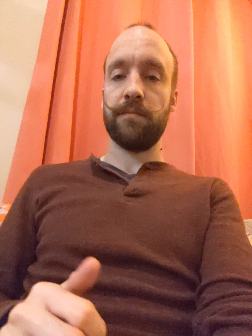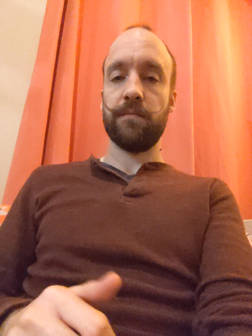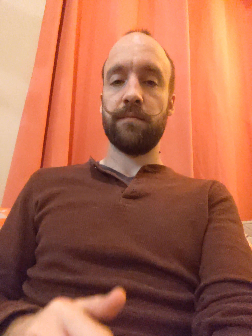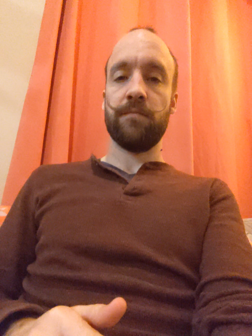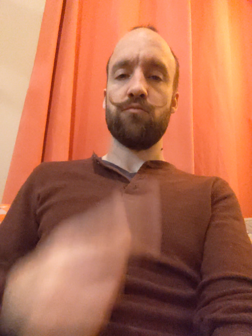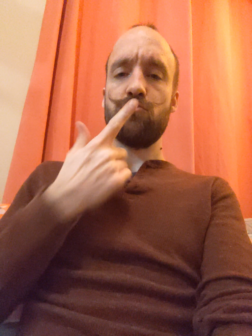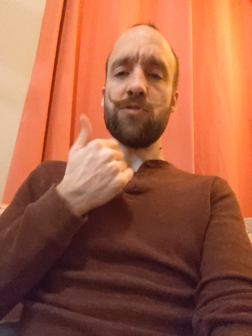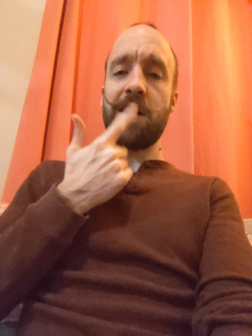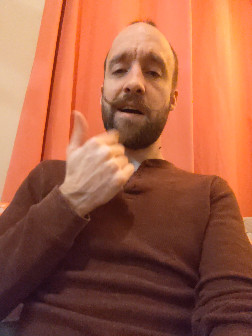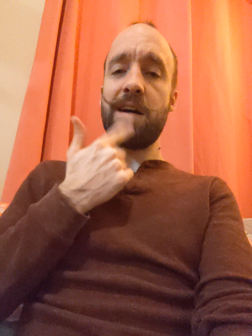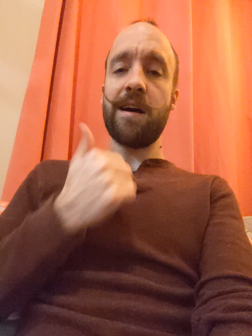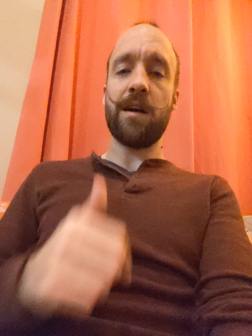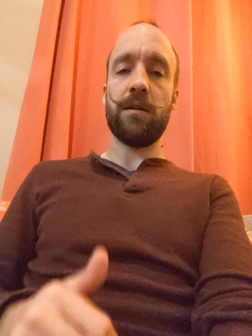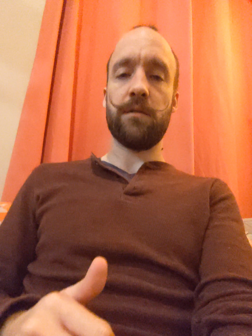red